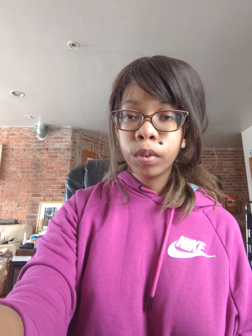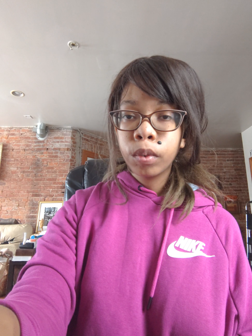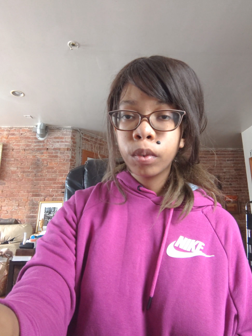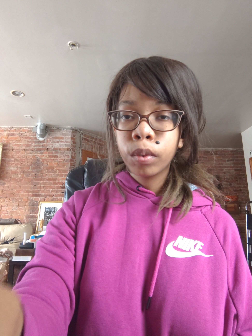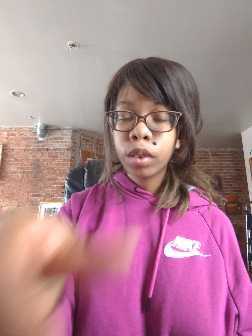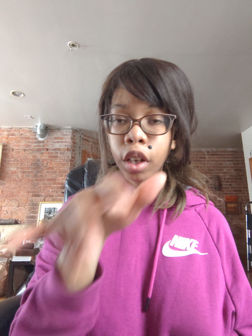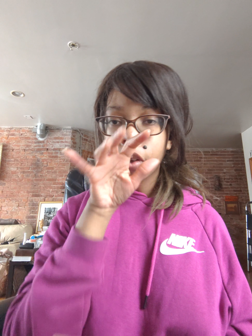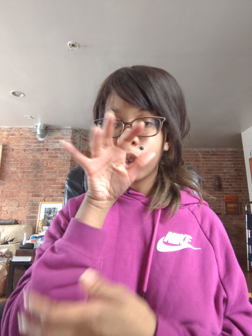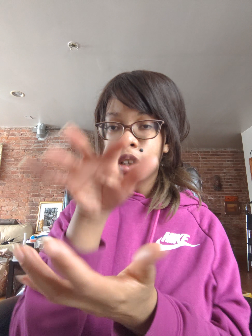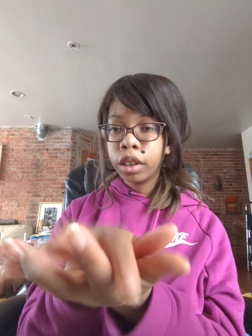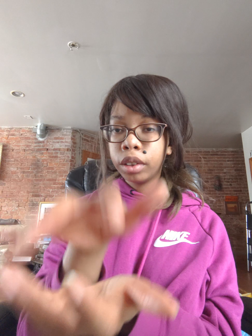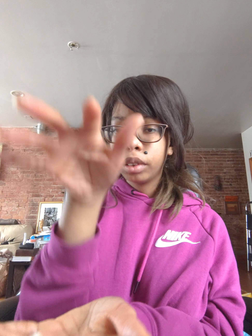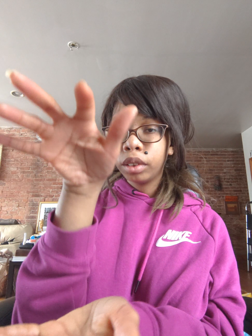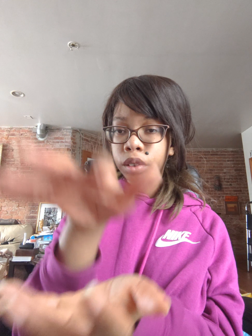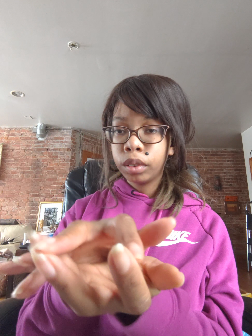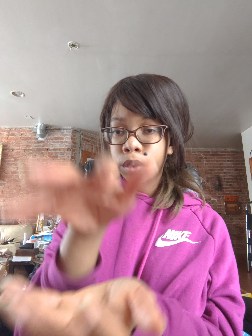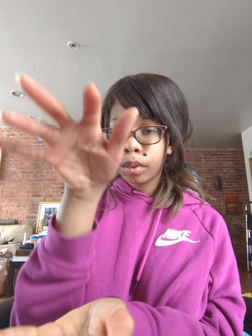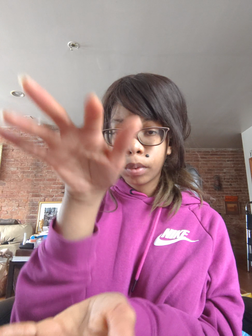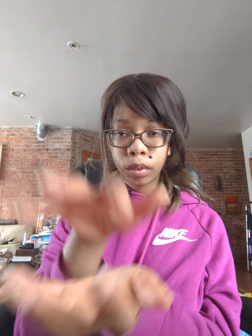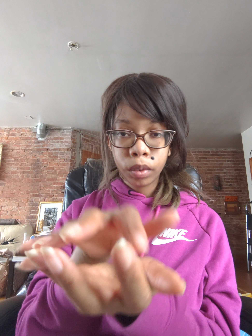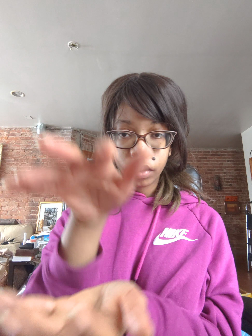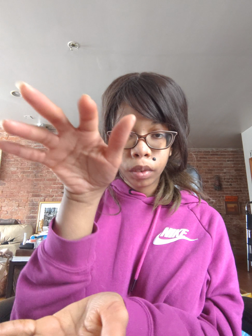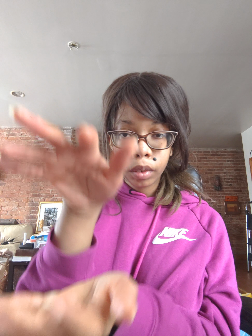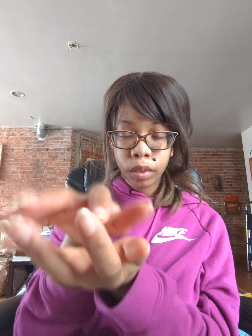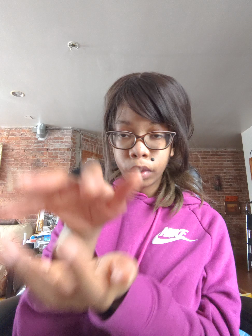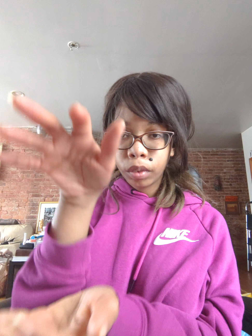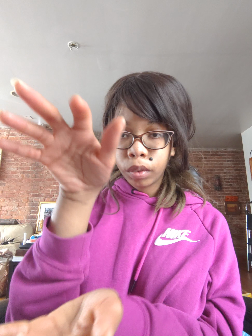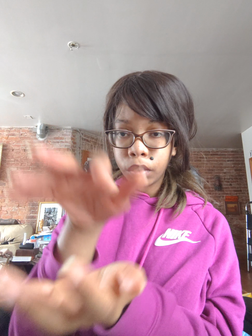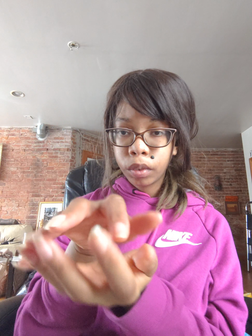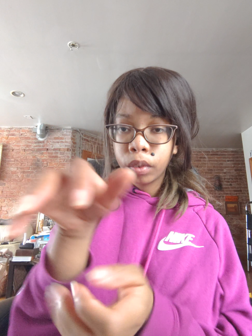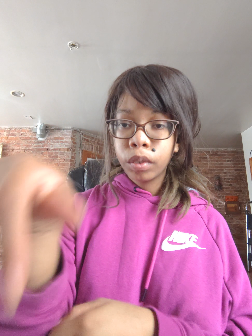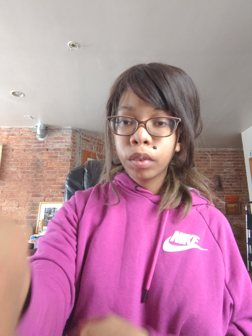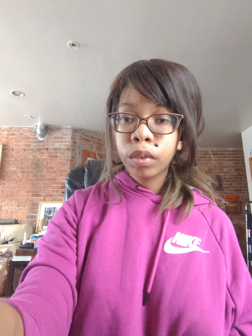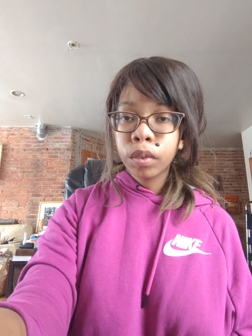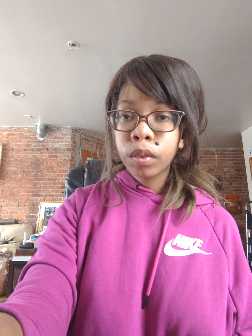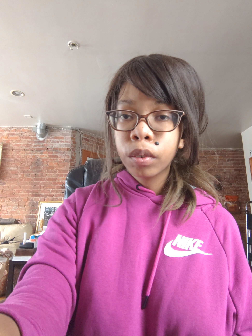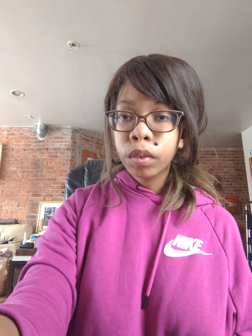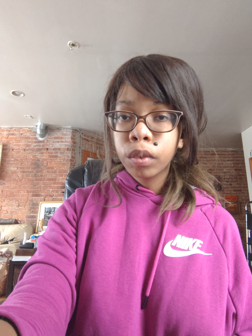alligator